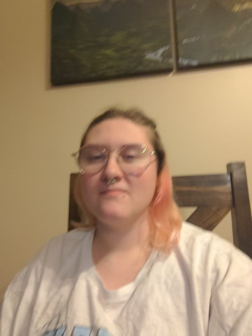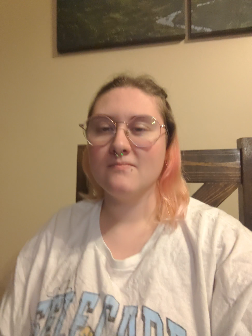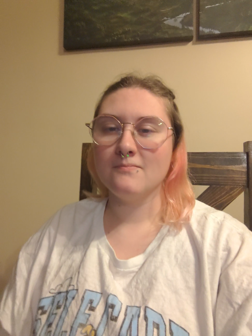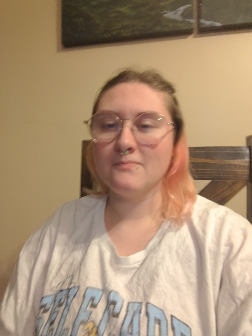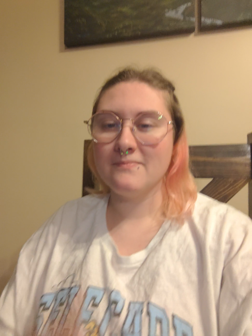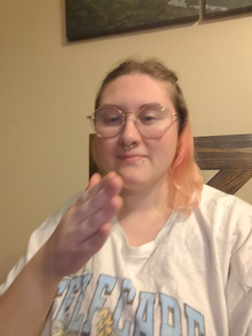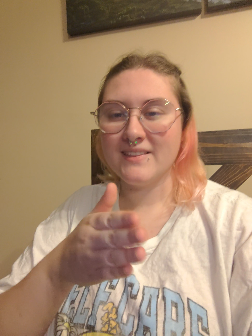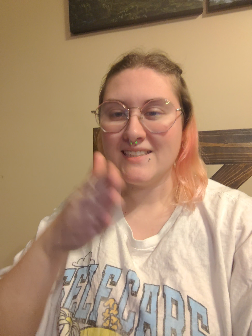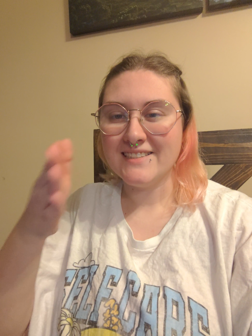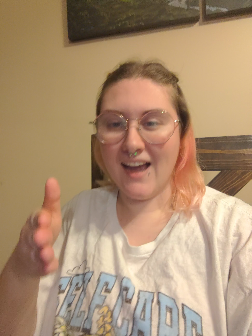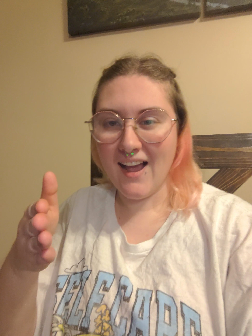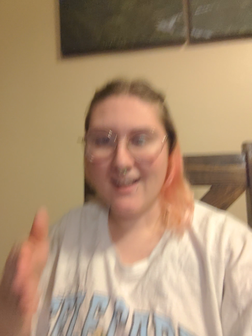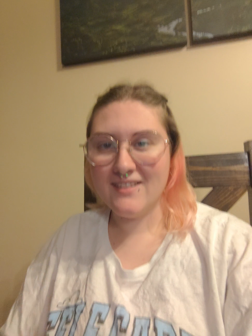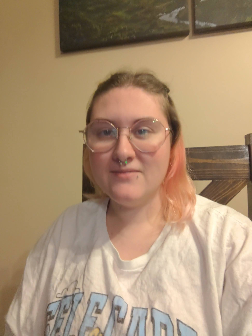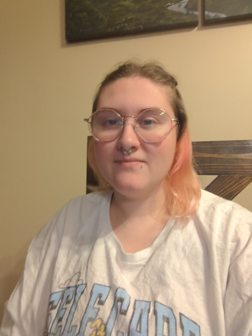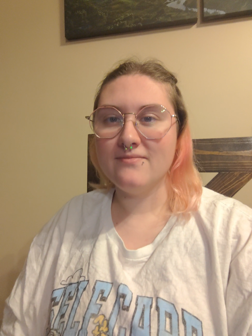beside